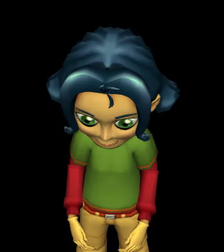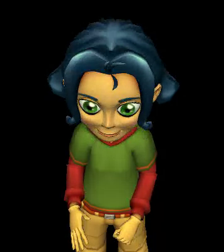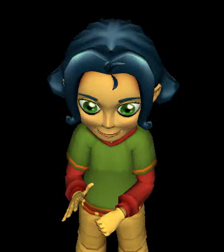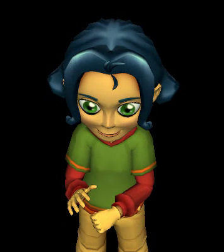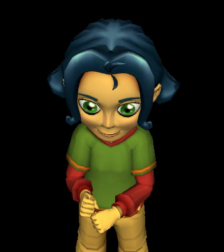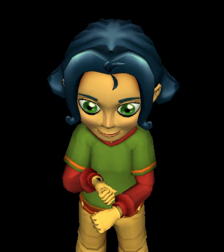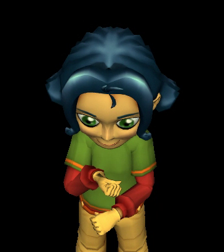يربح